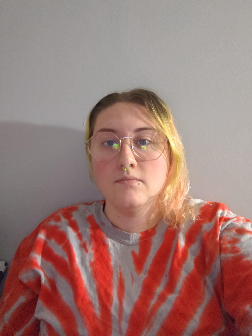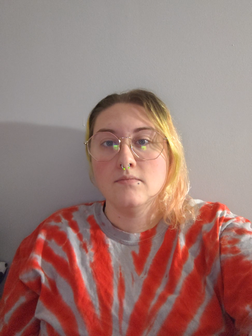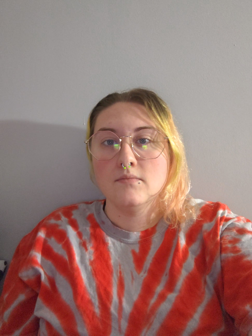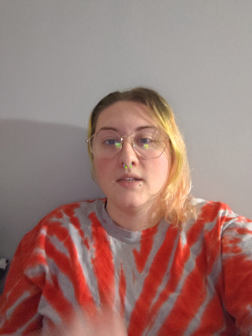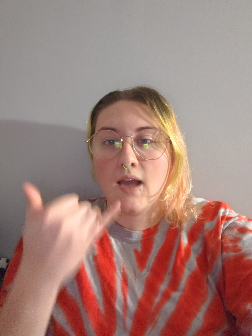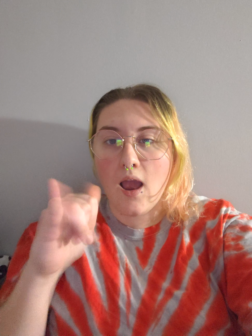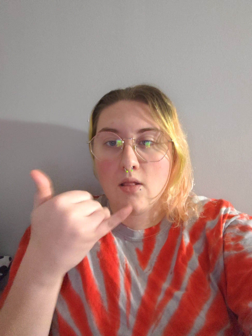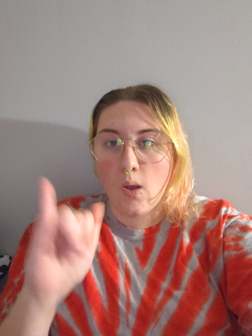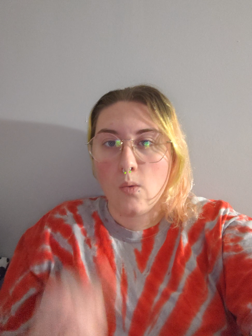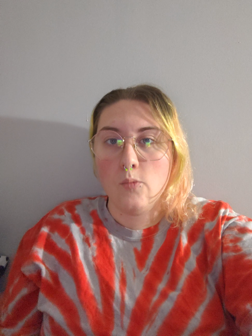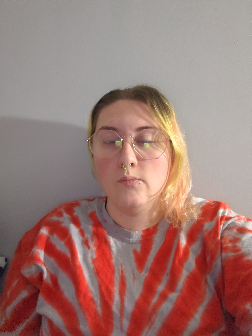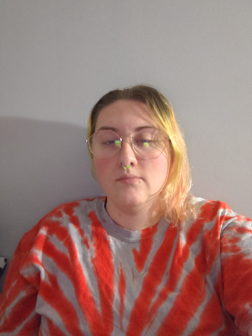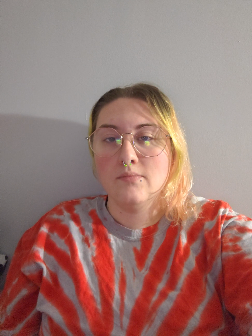yellow